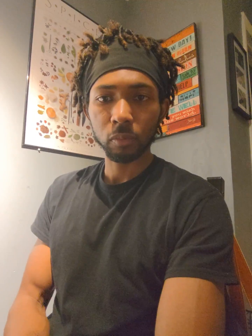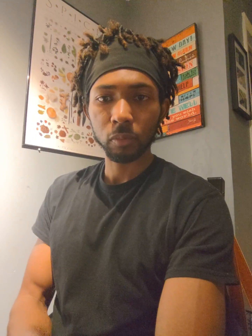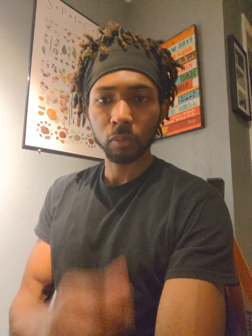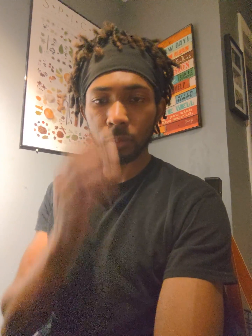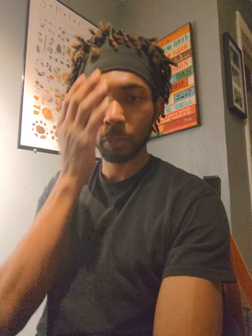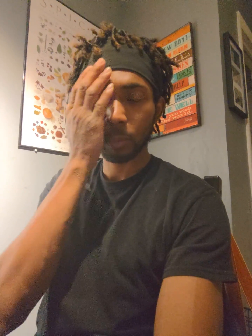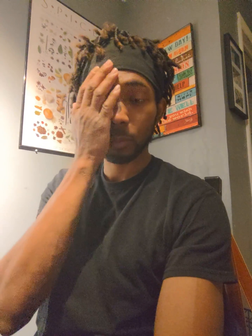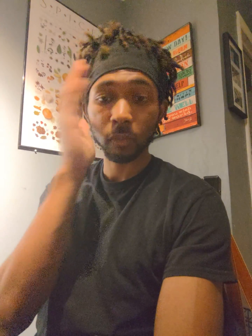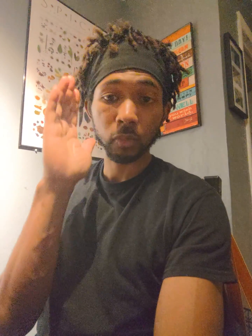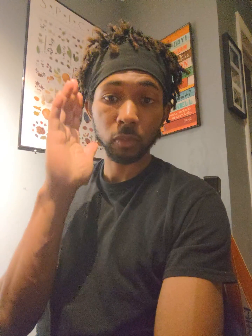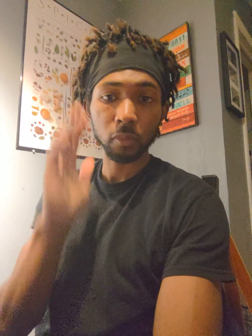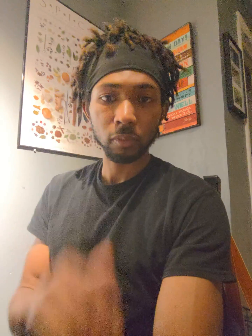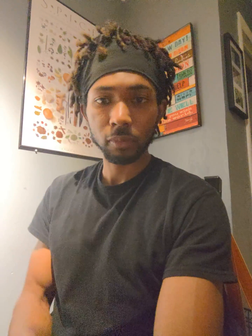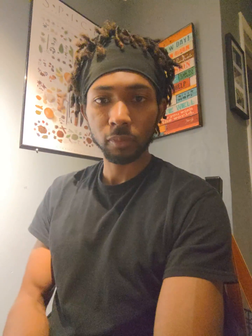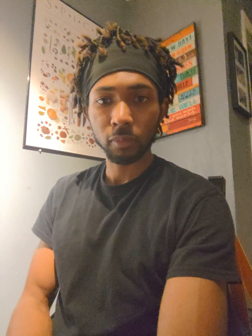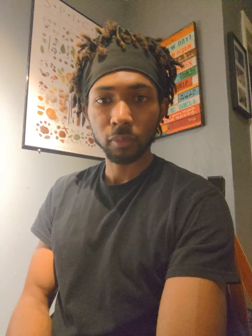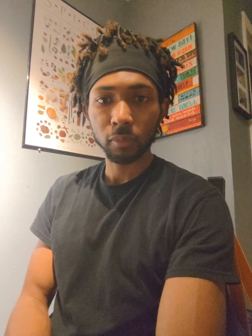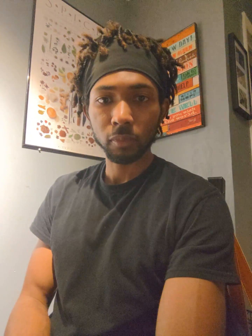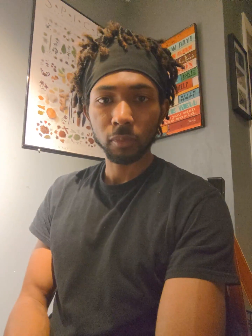peekaboo